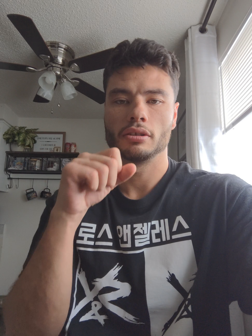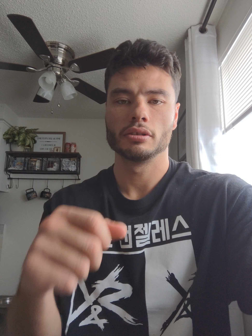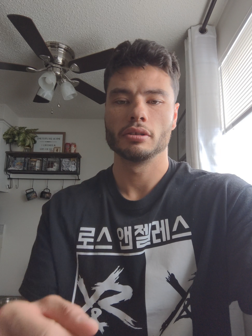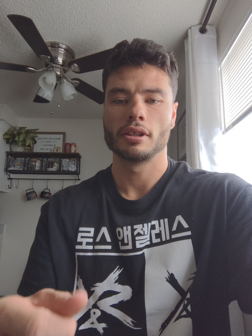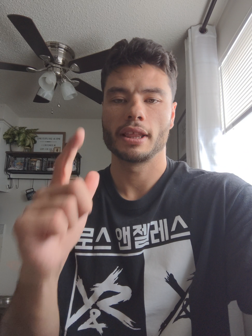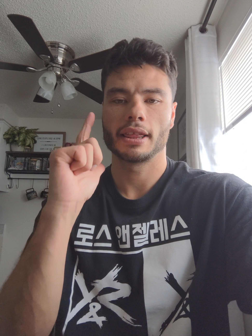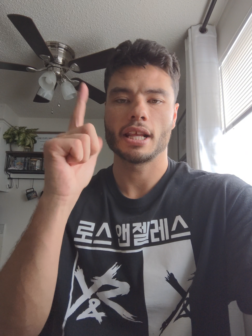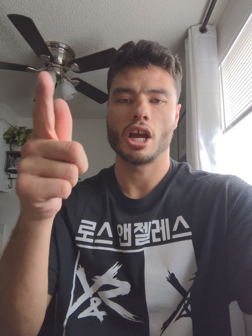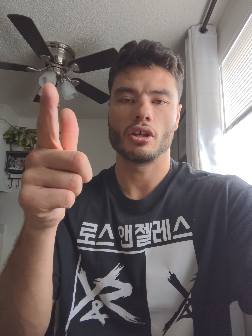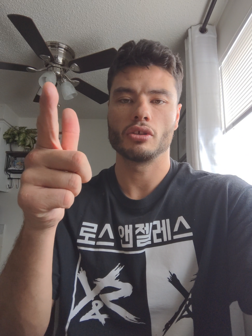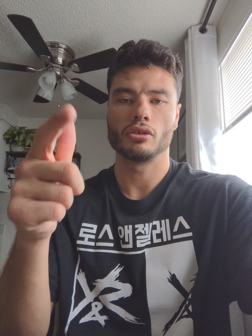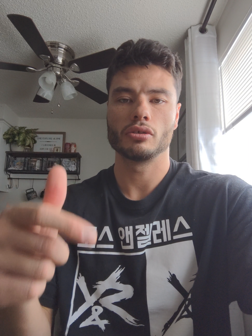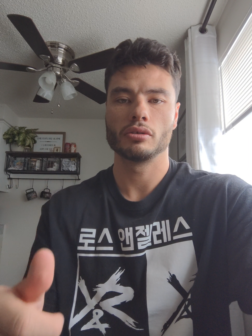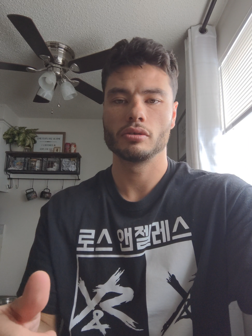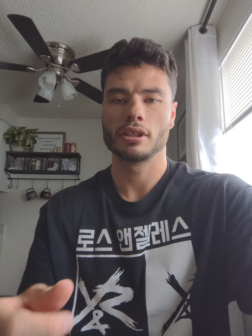later